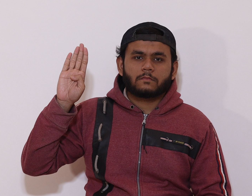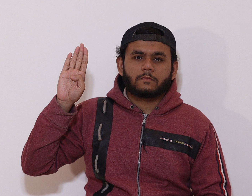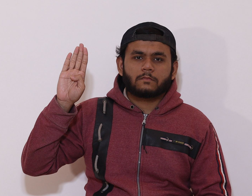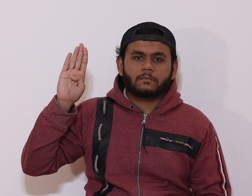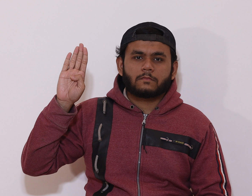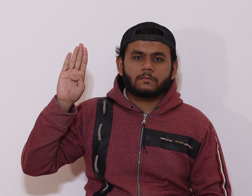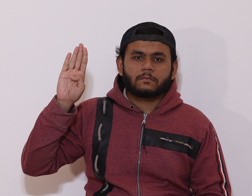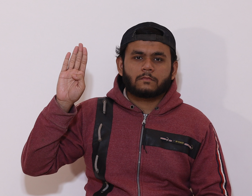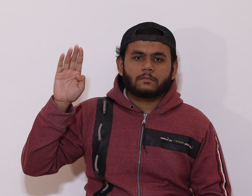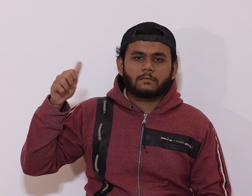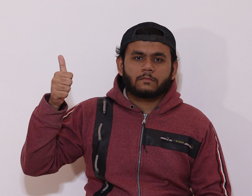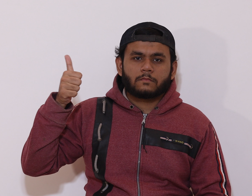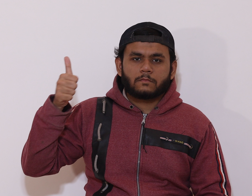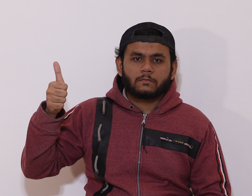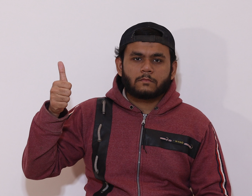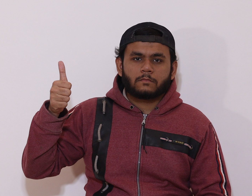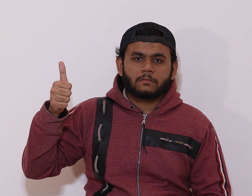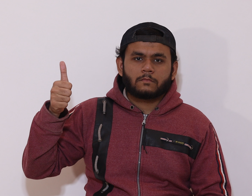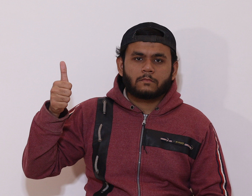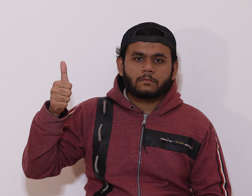best